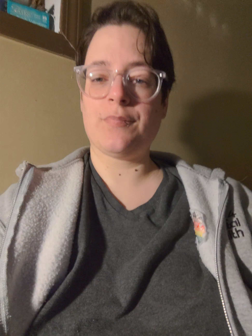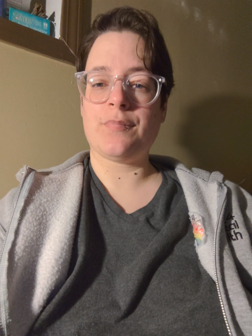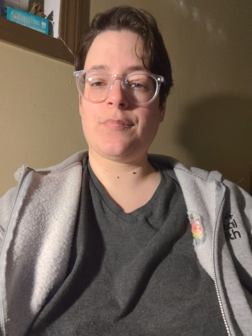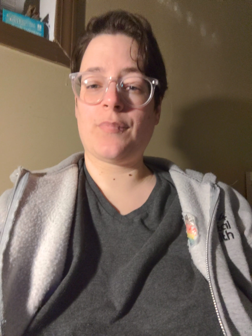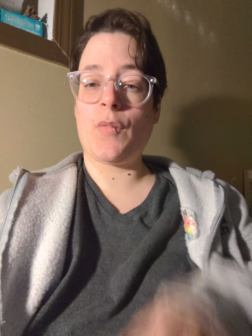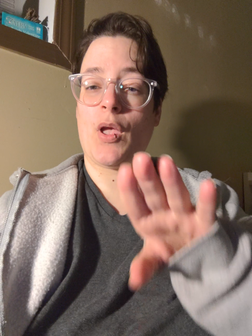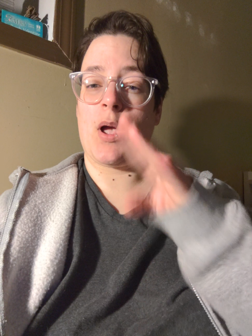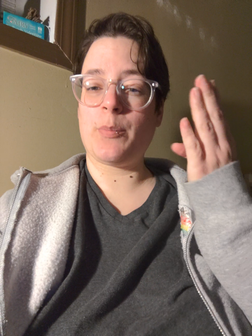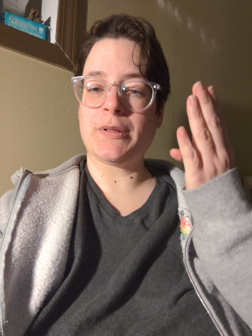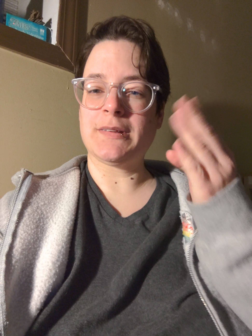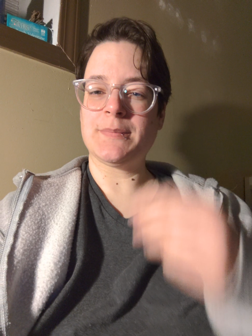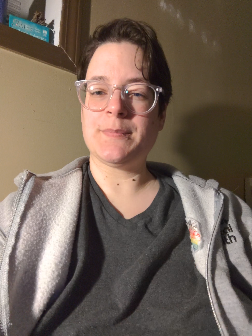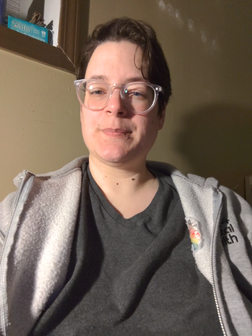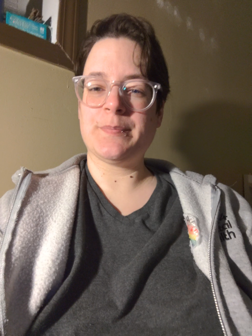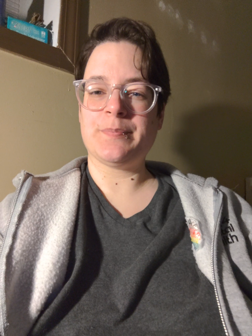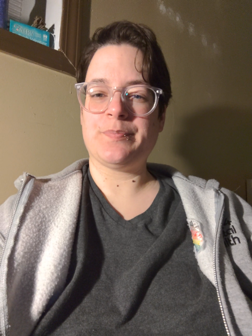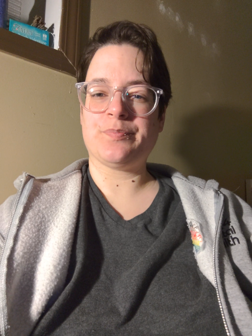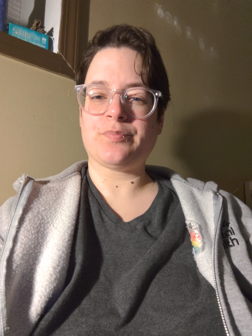open